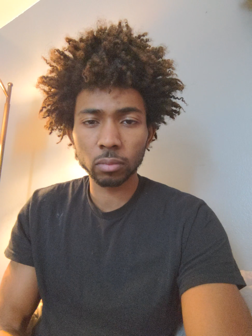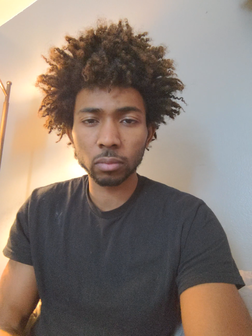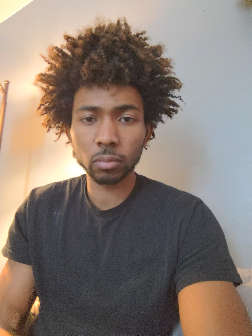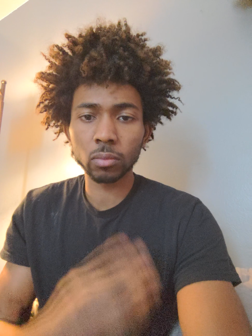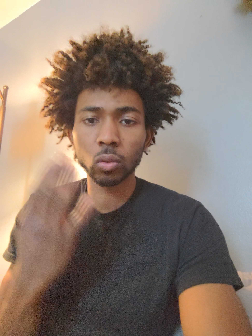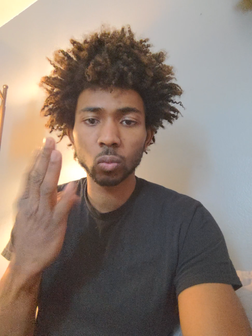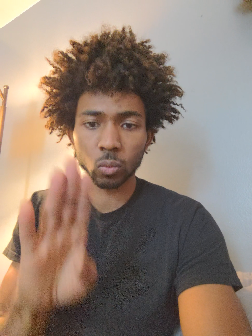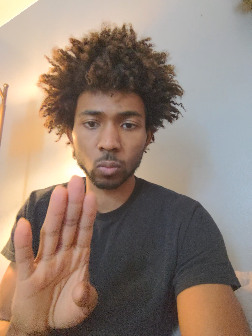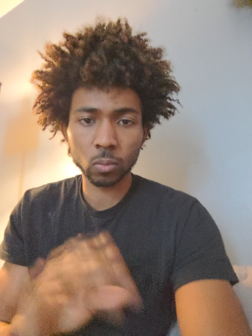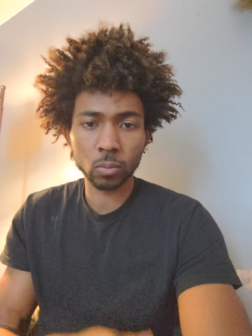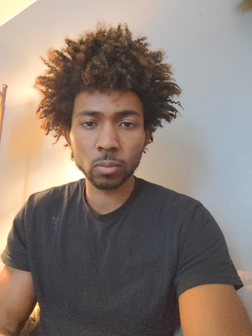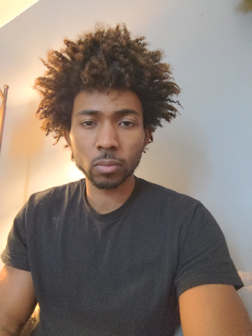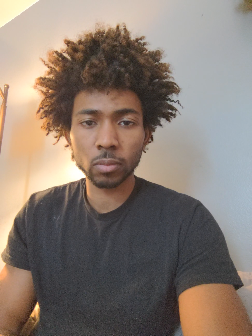close